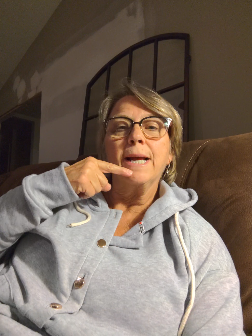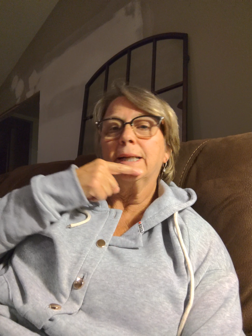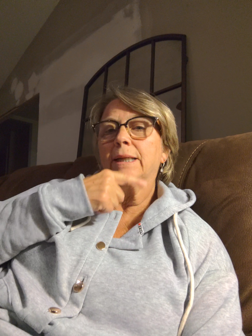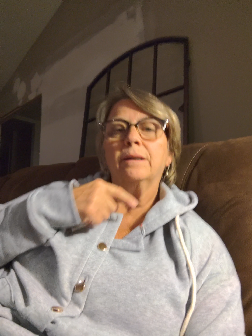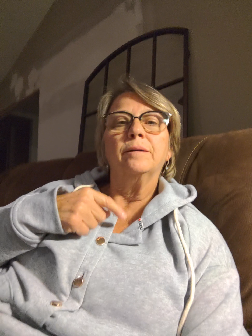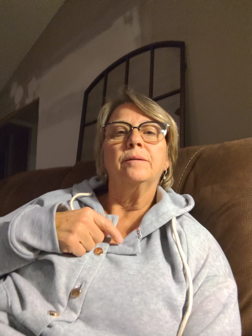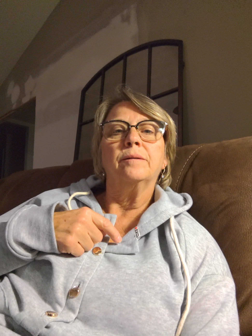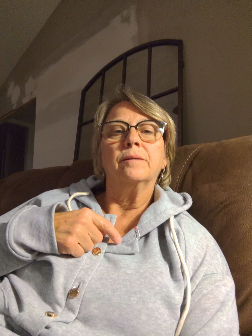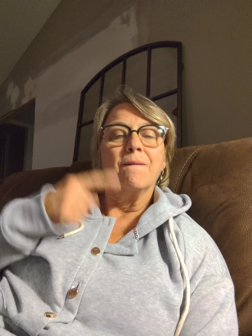chin